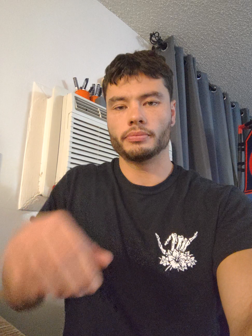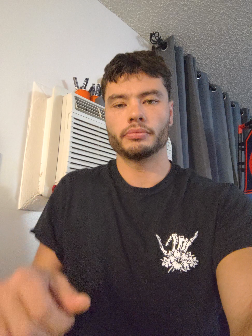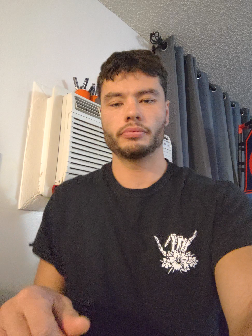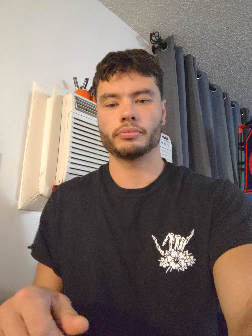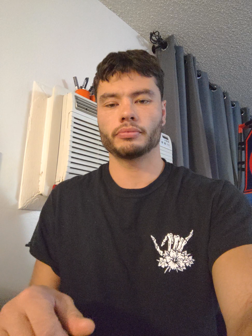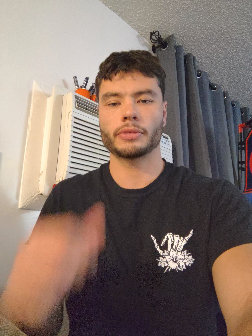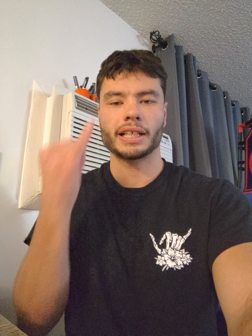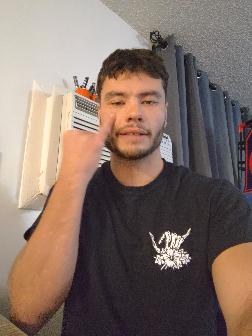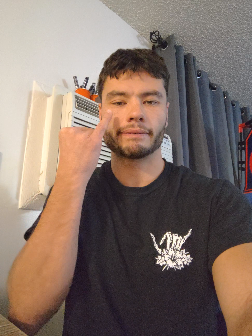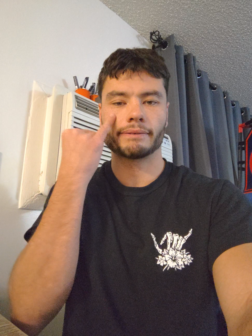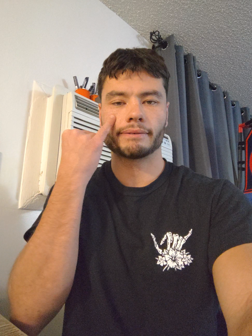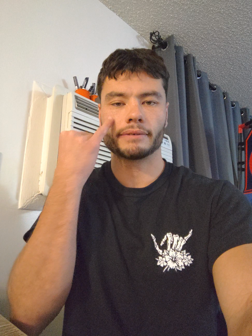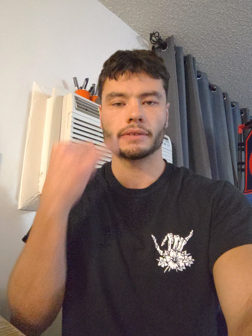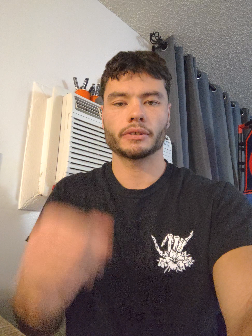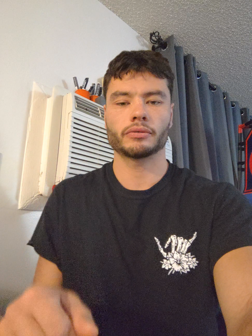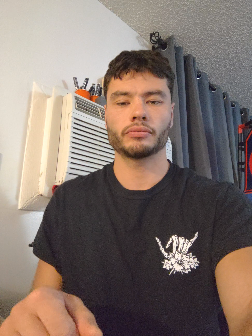if